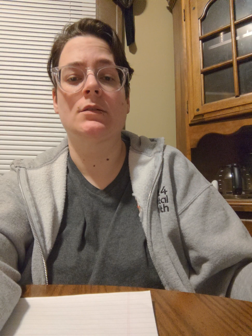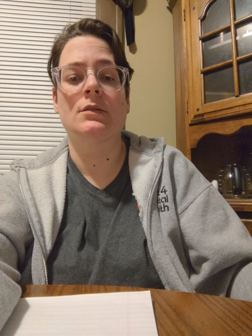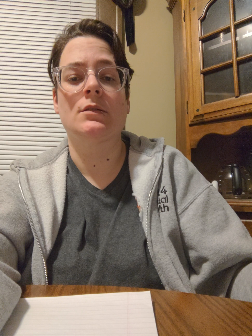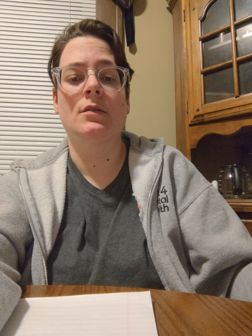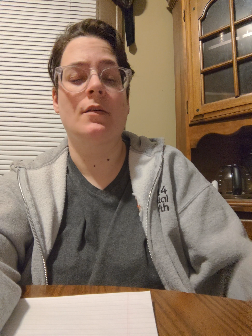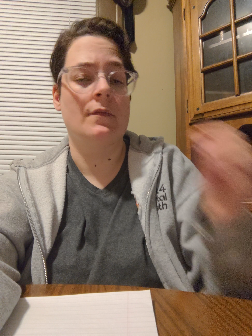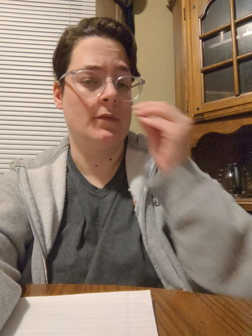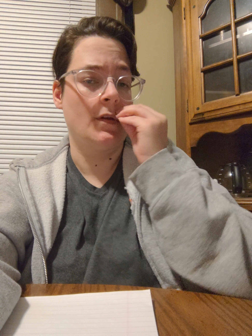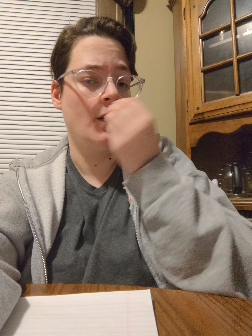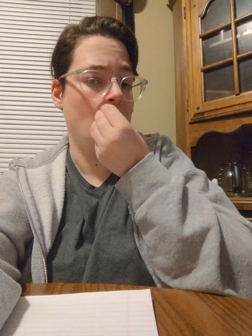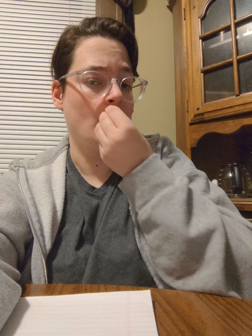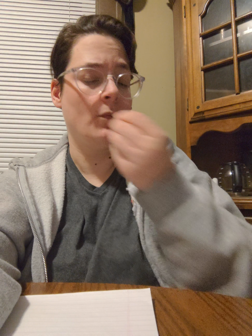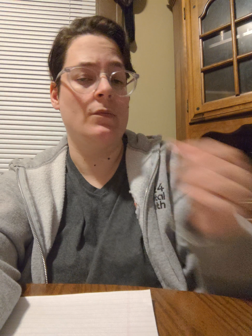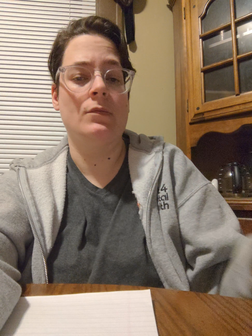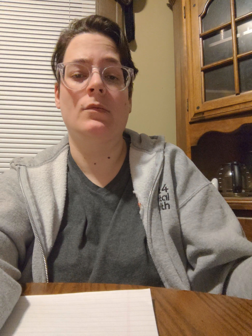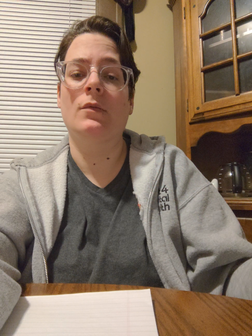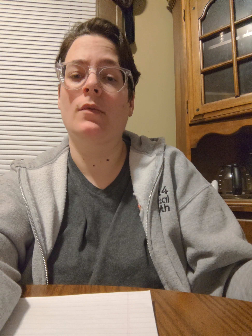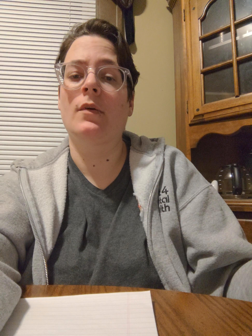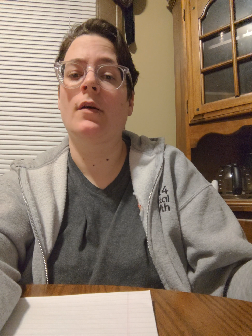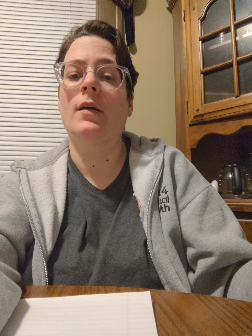flower